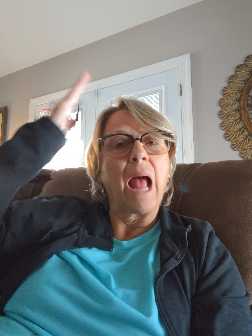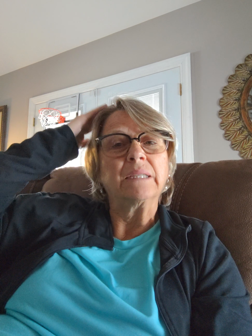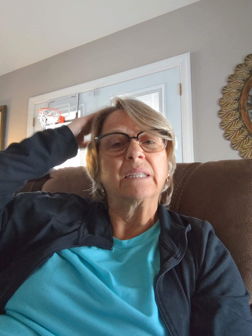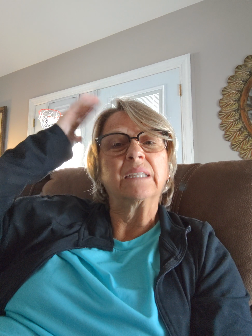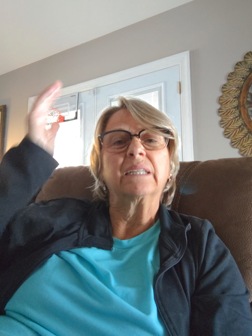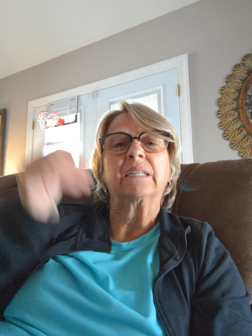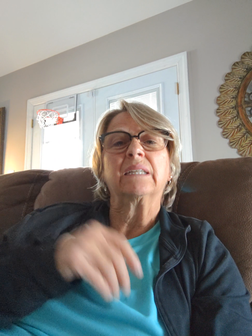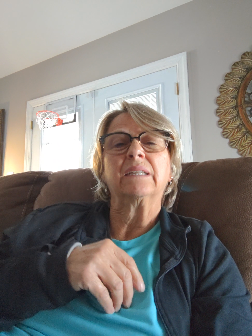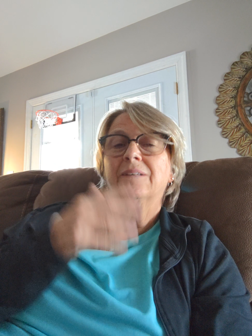hat